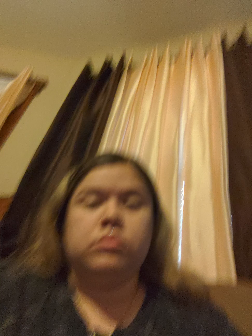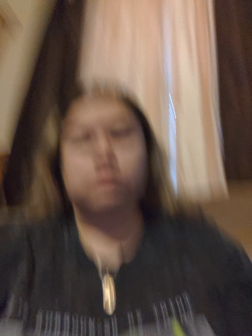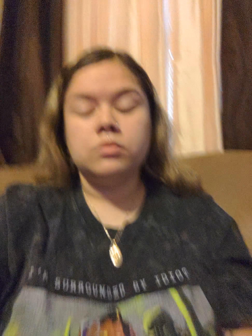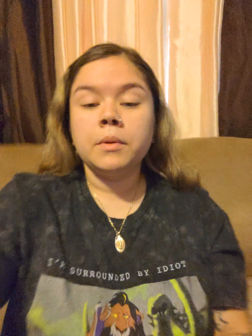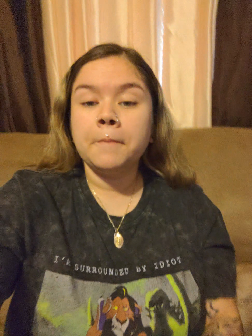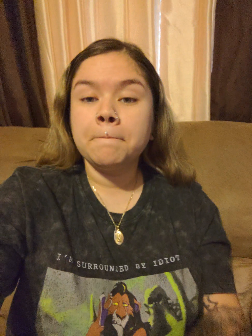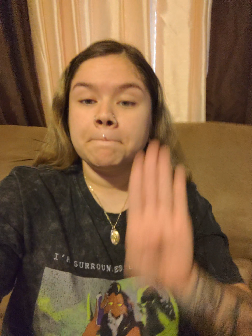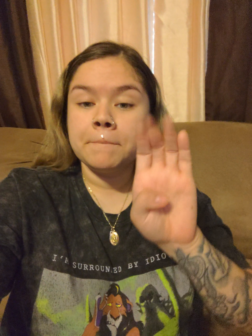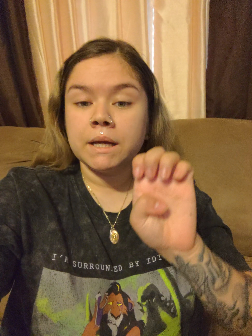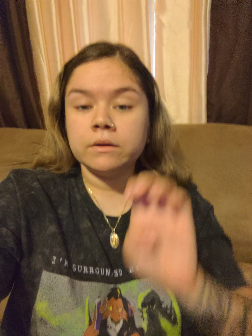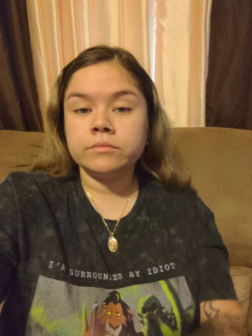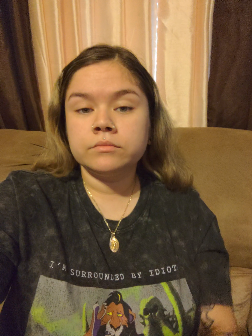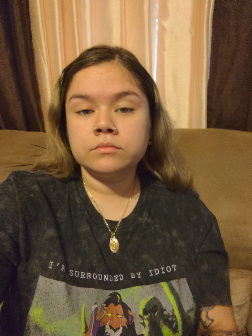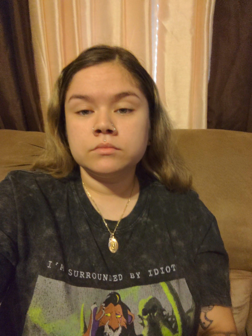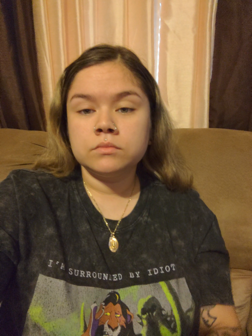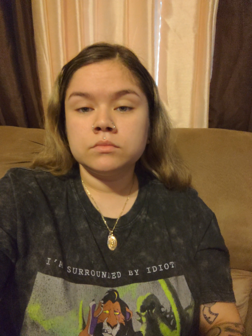be